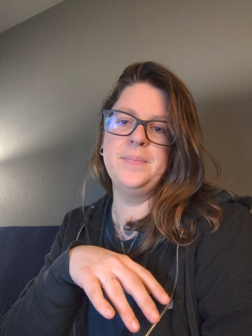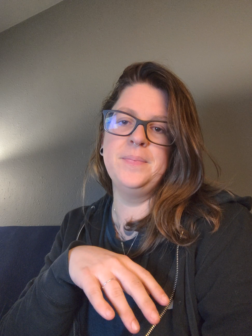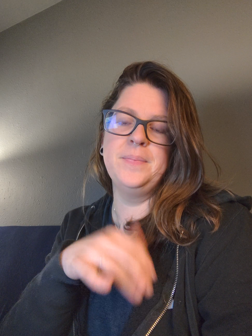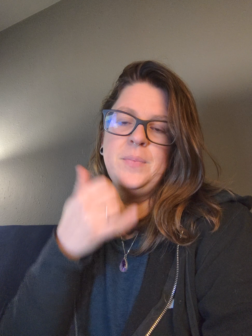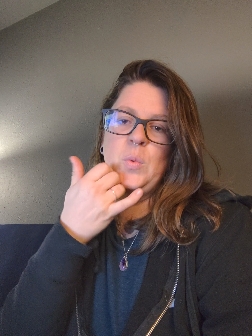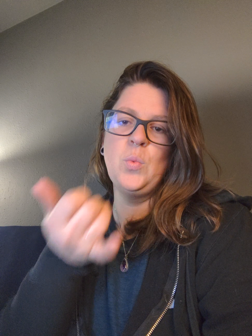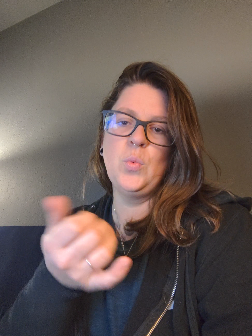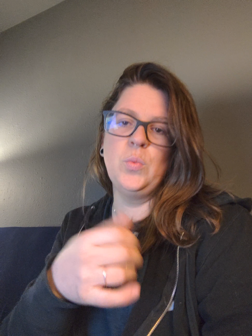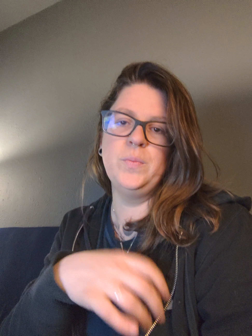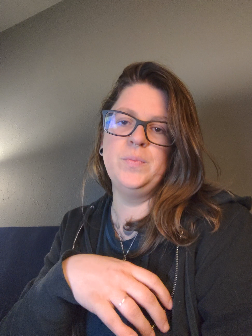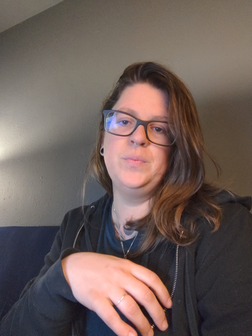call on the phone